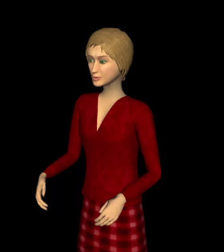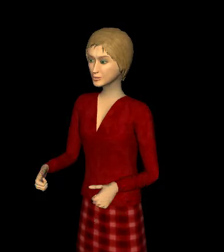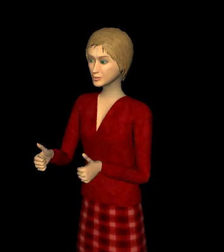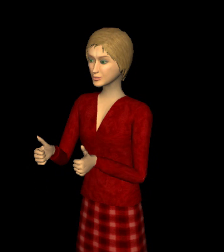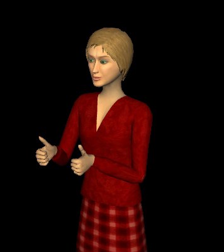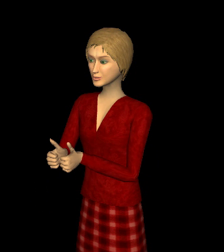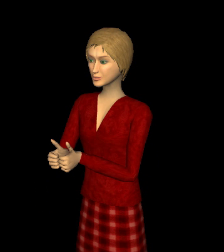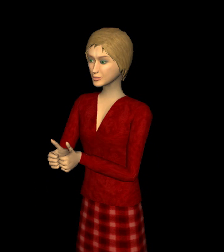مع